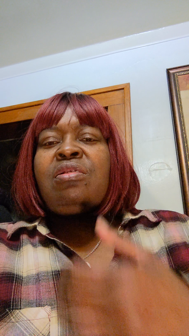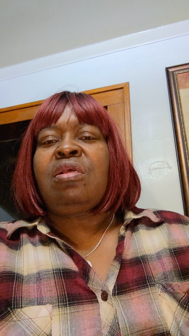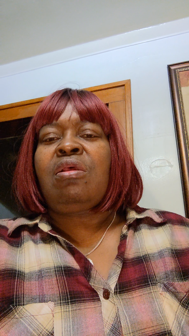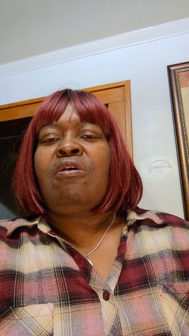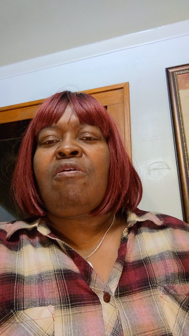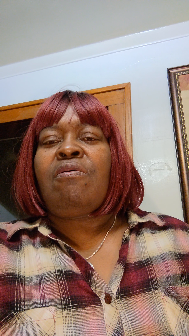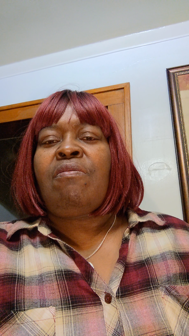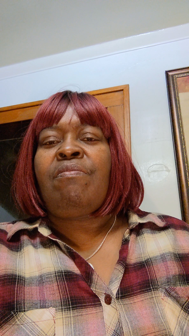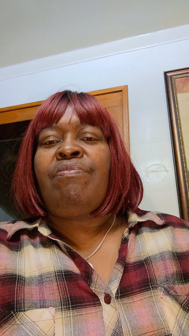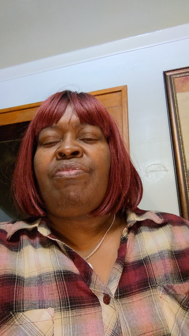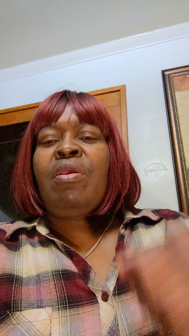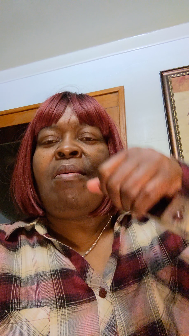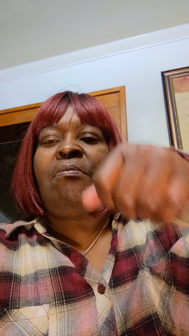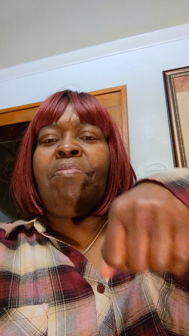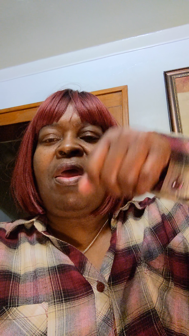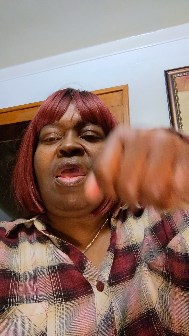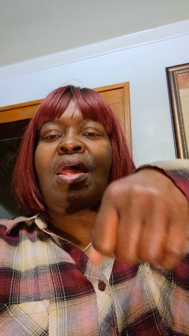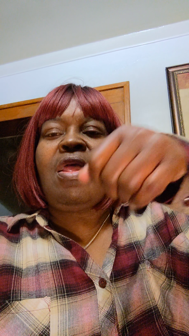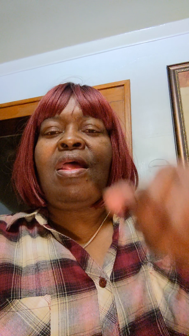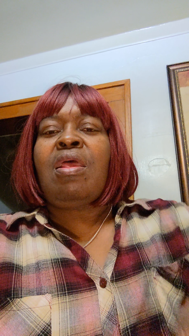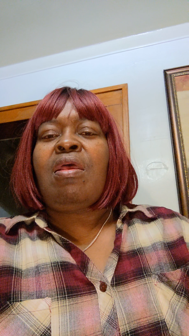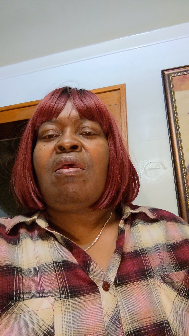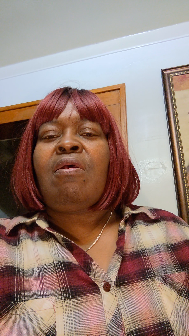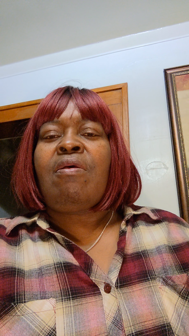bicycle